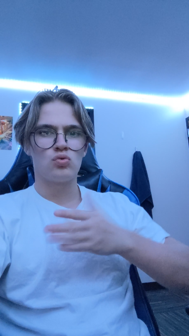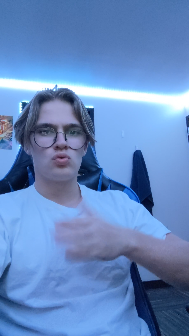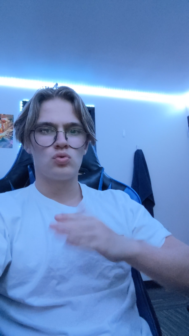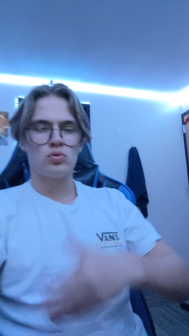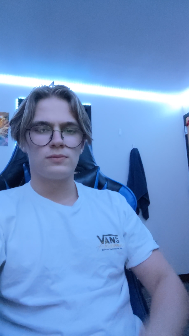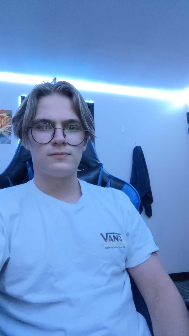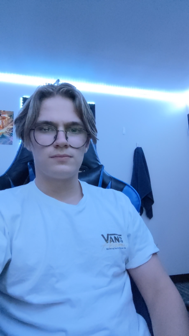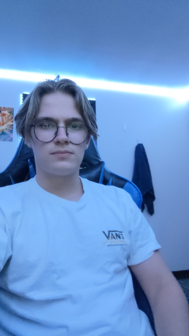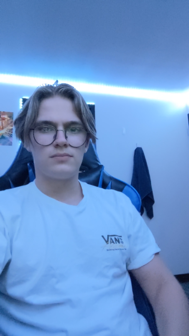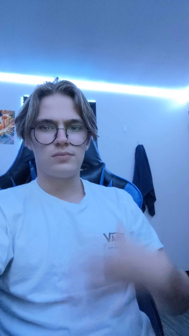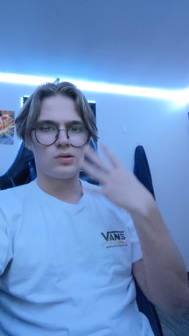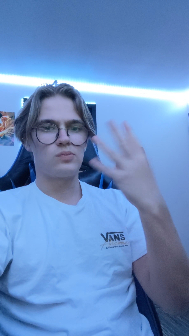going to